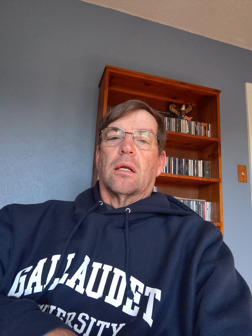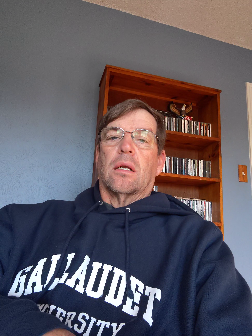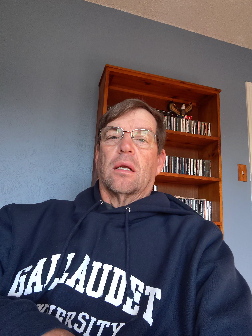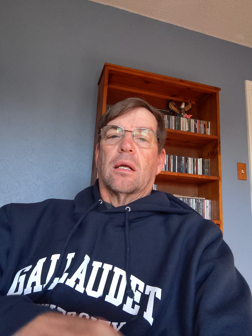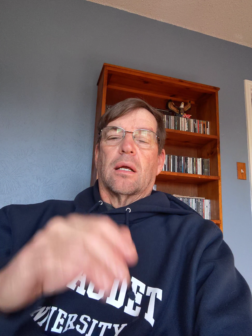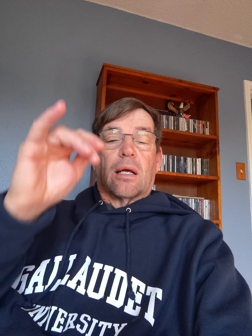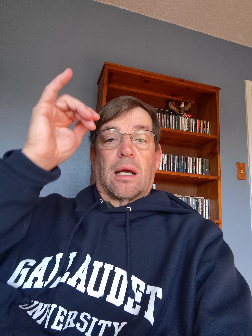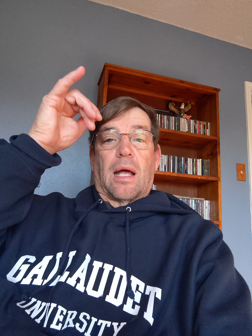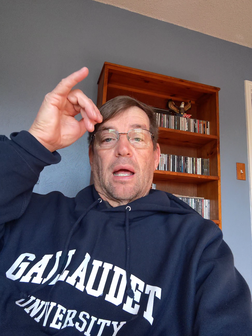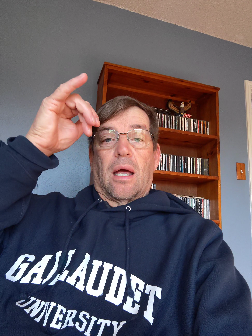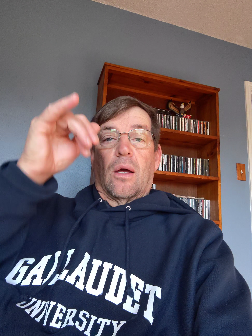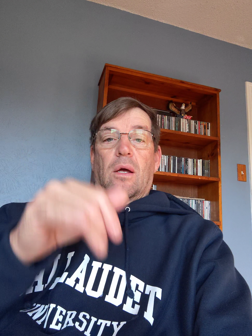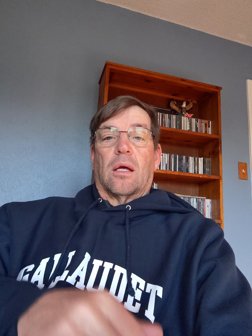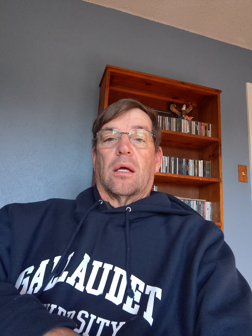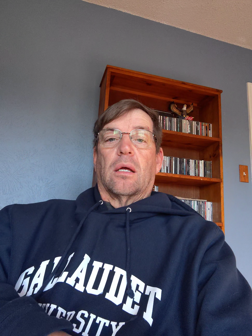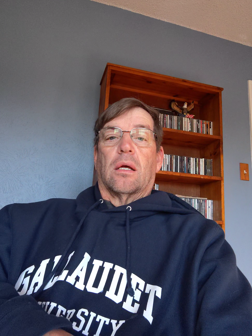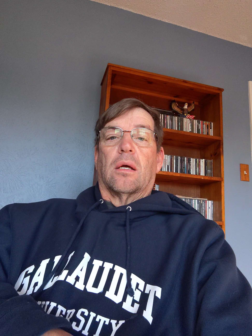cow